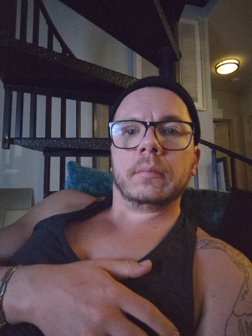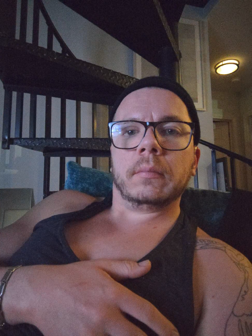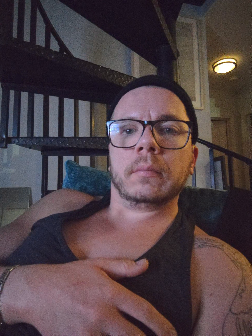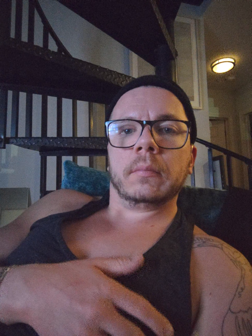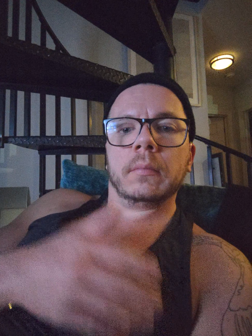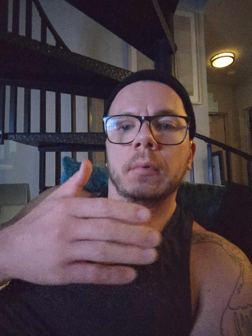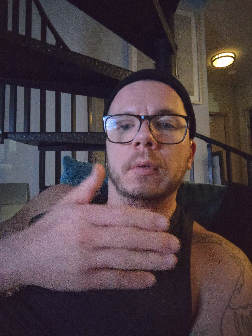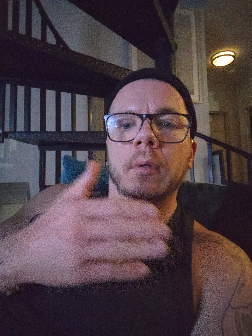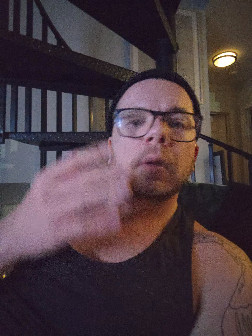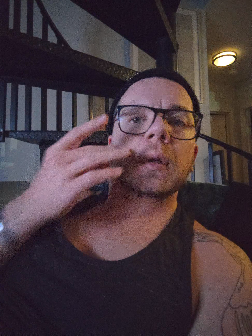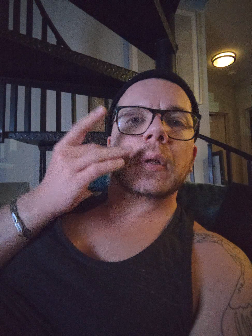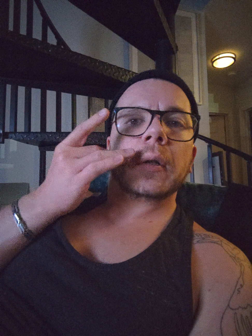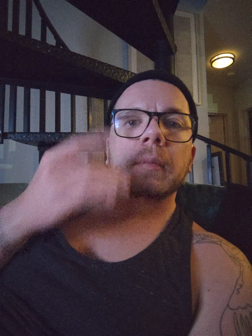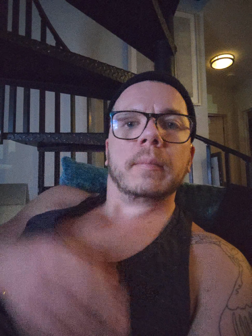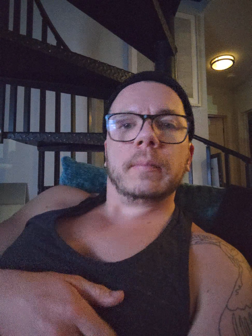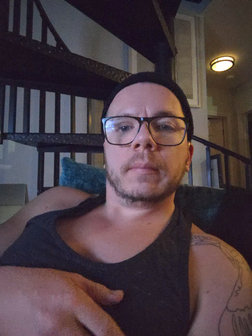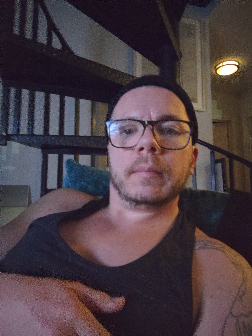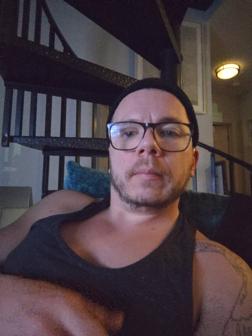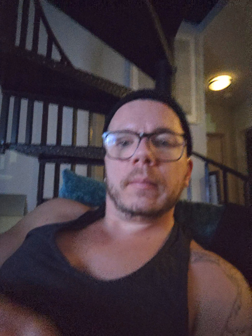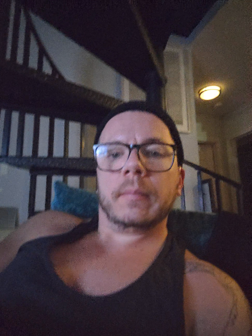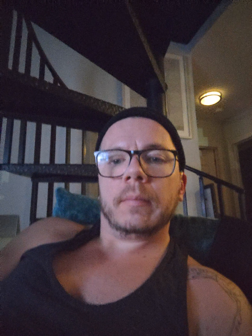kitty